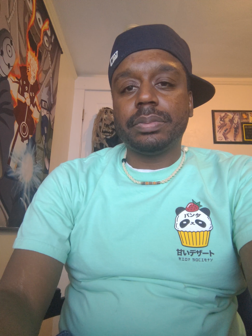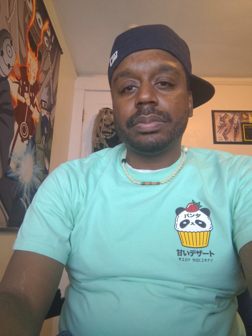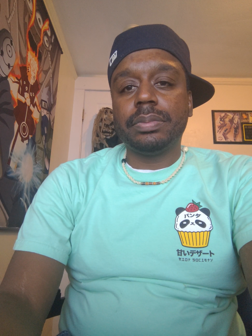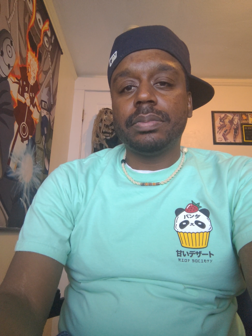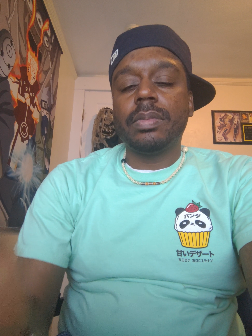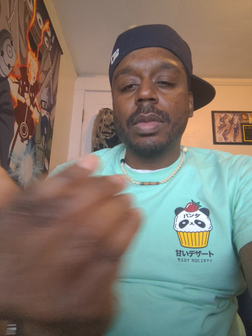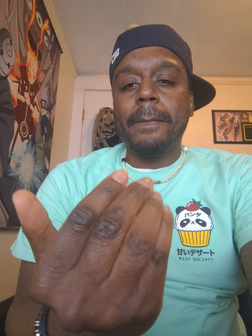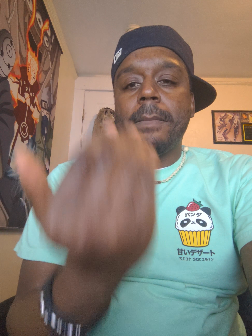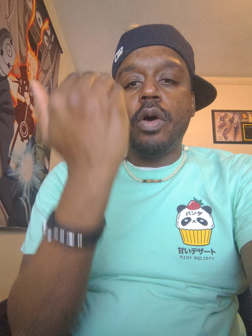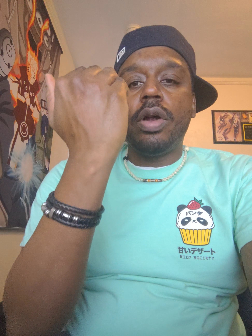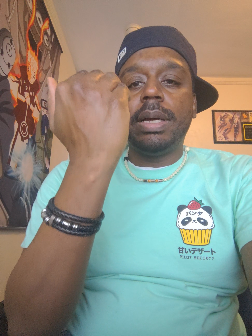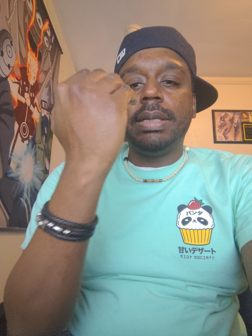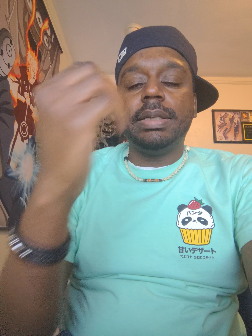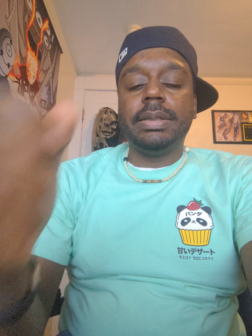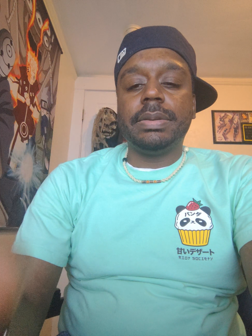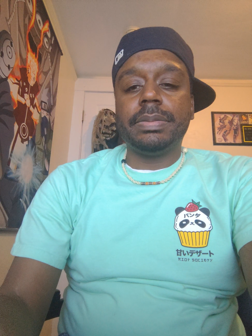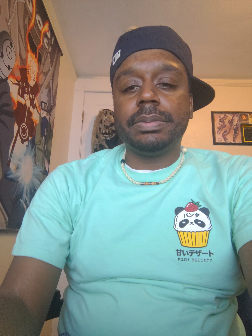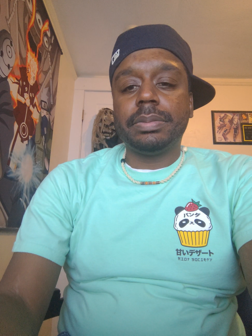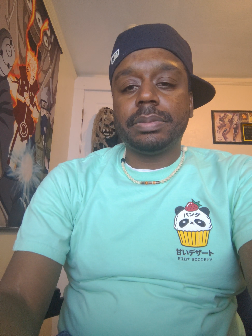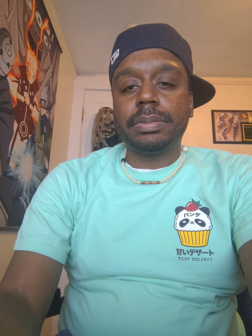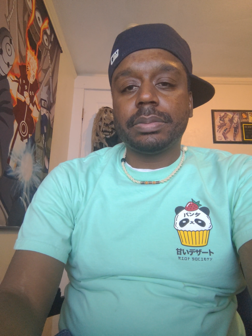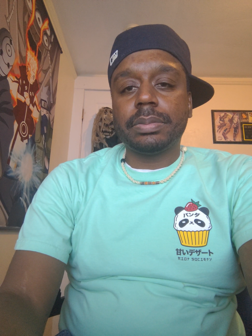morning